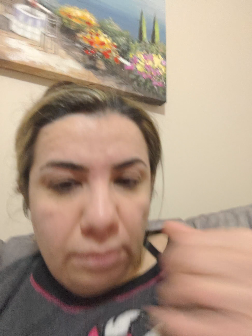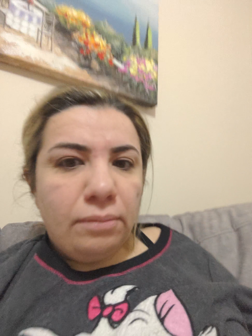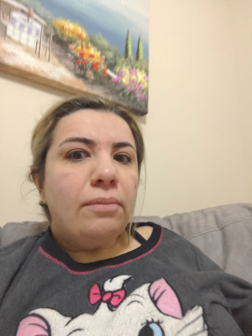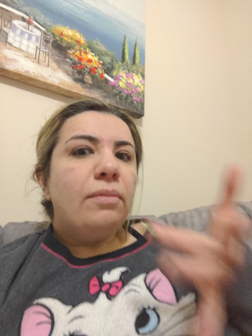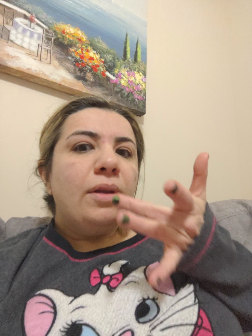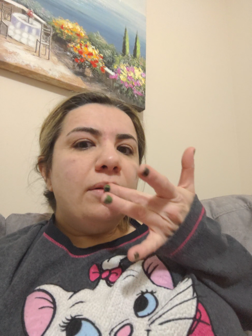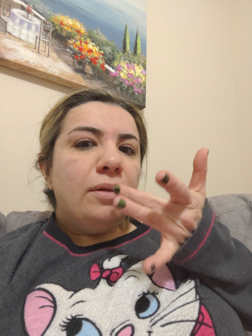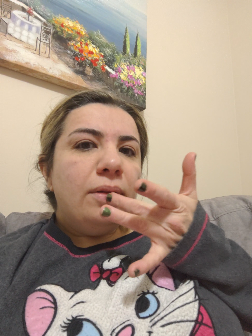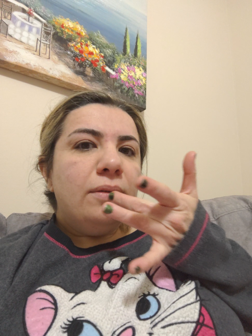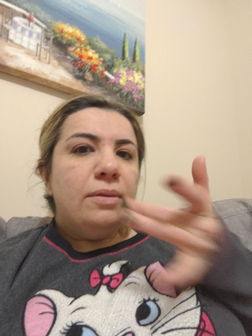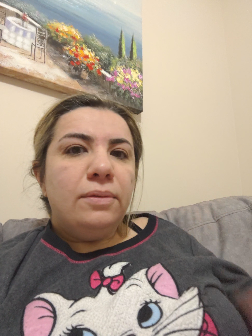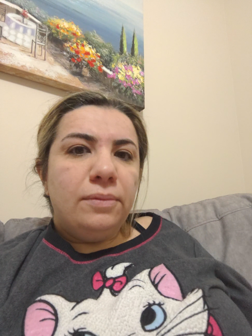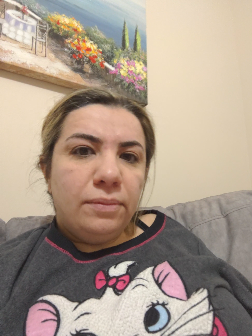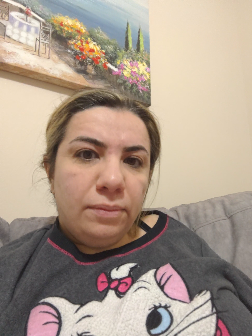taste